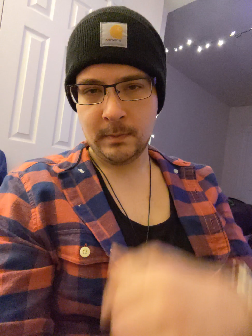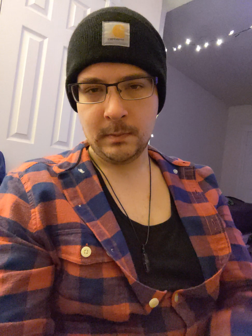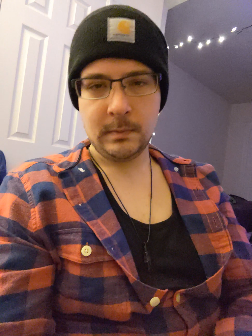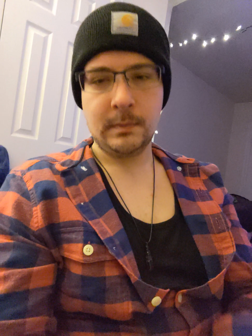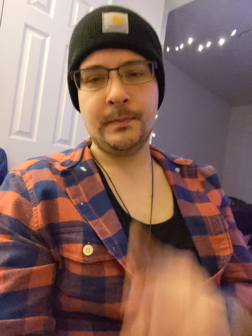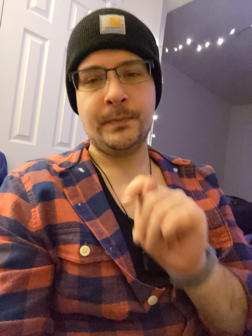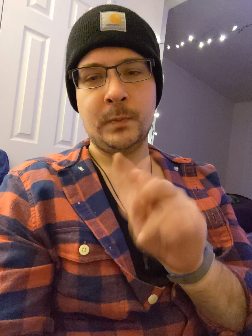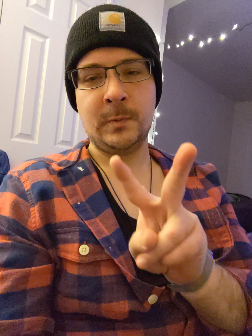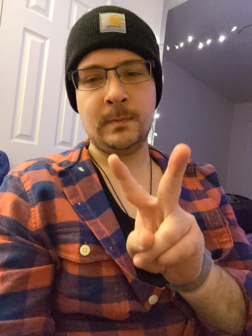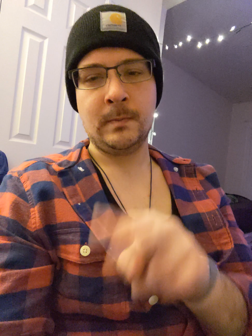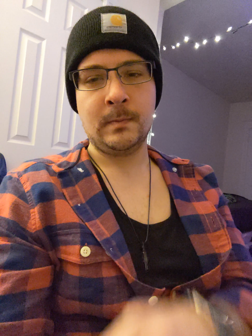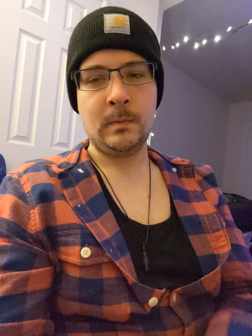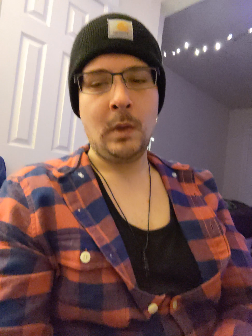TV